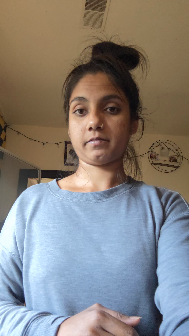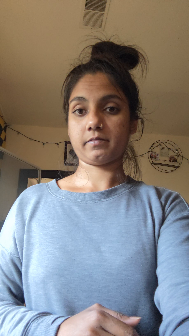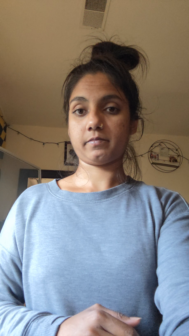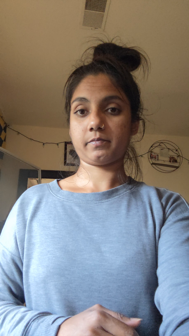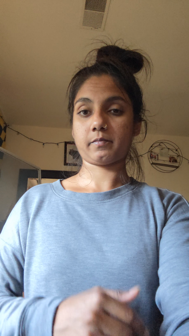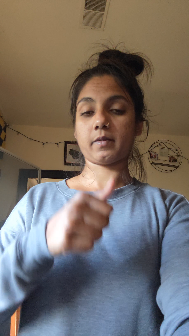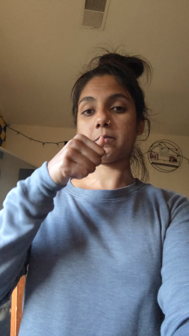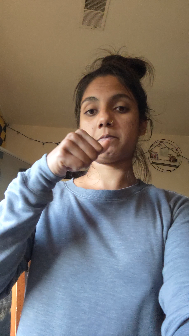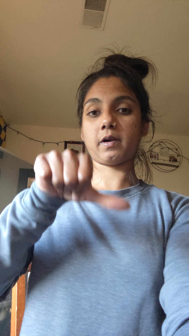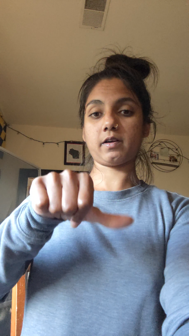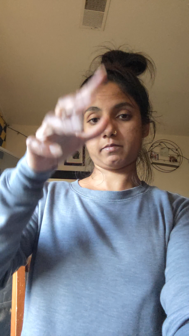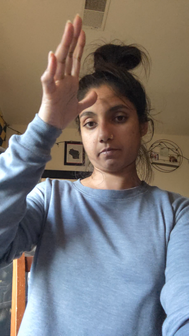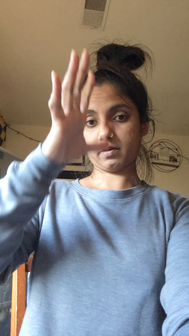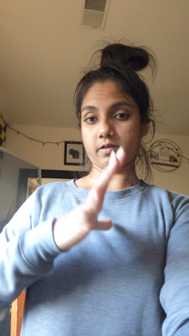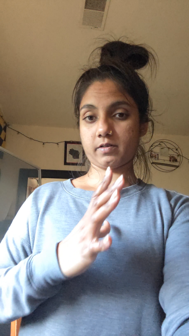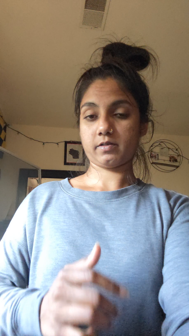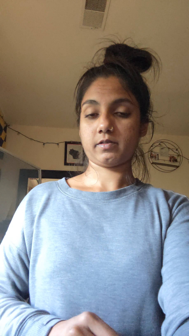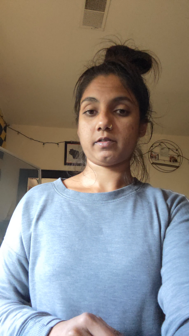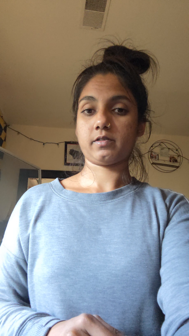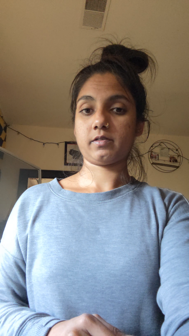mailman